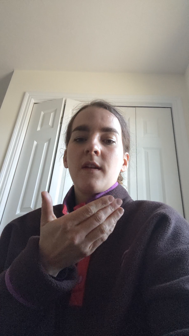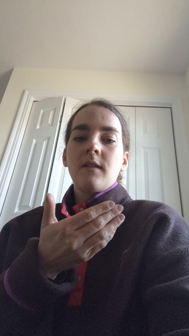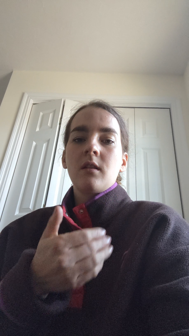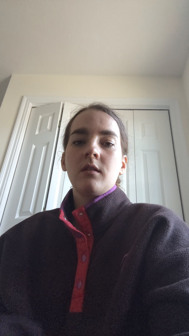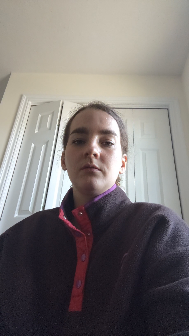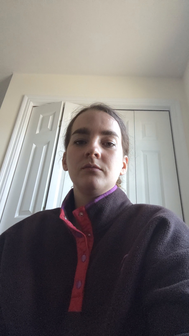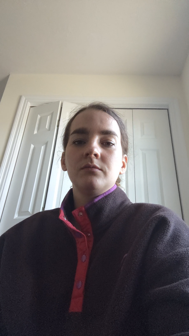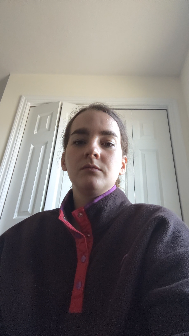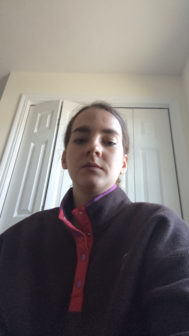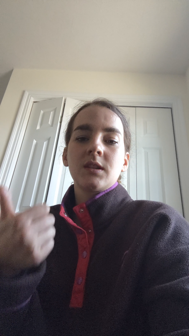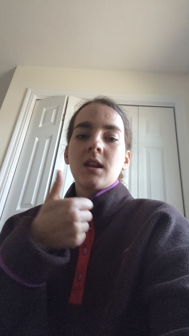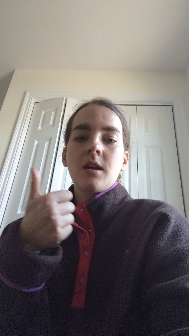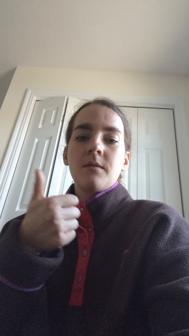game